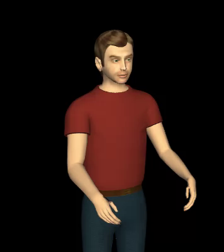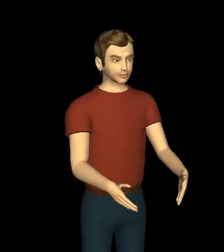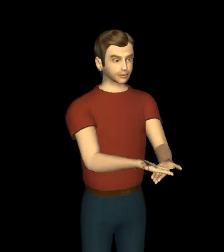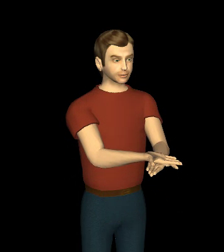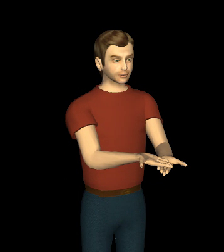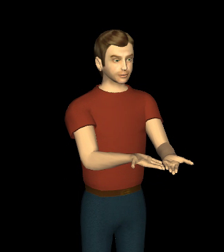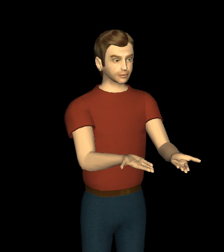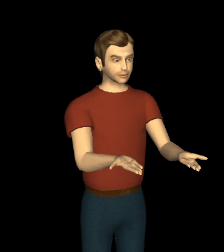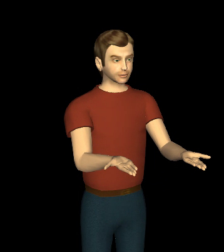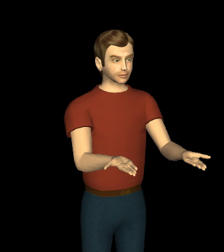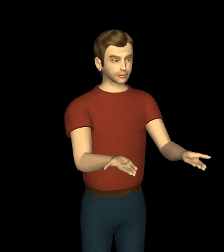بسيط